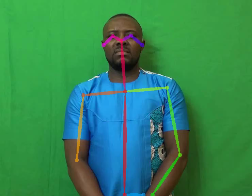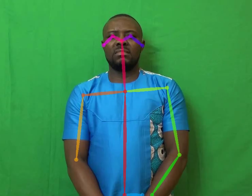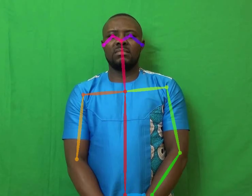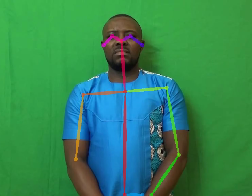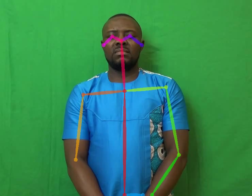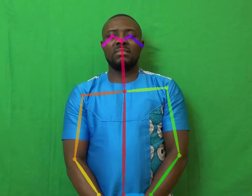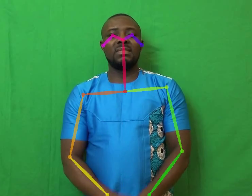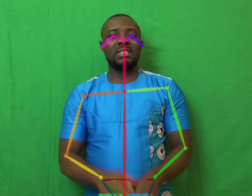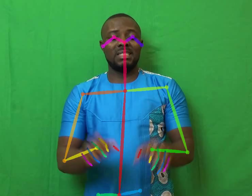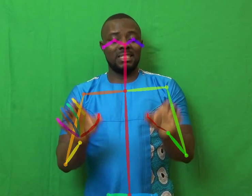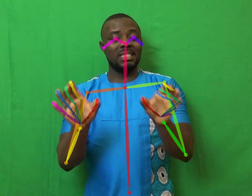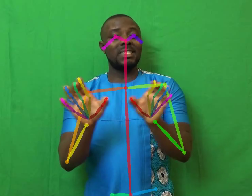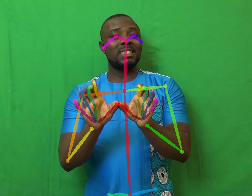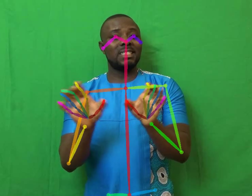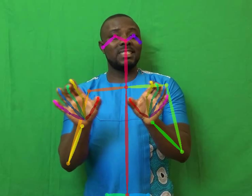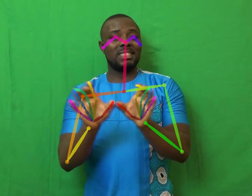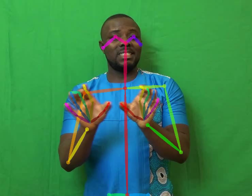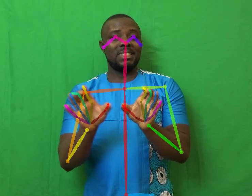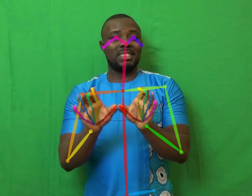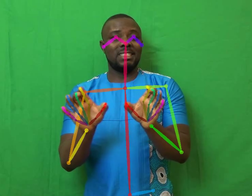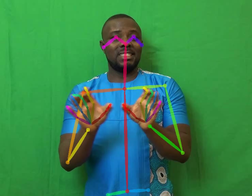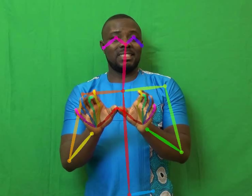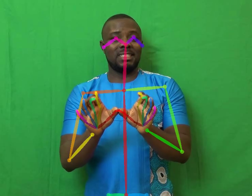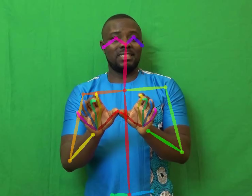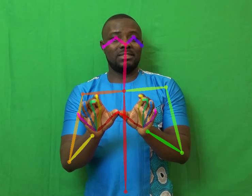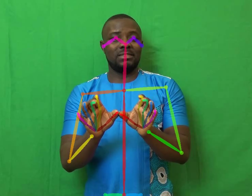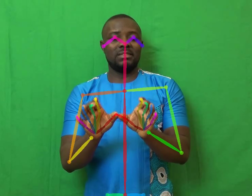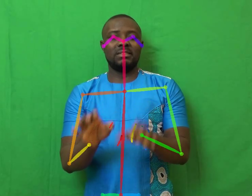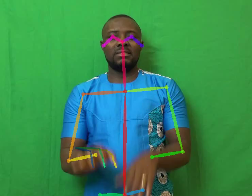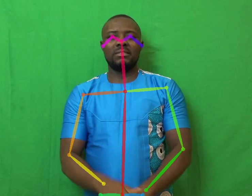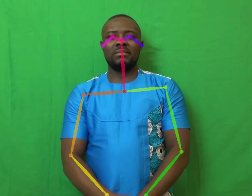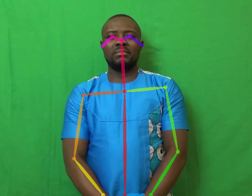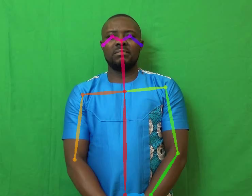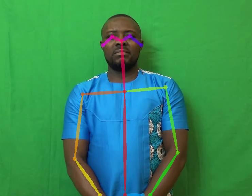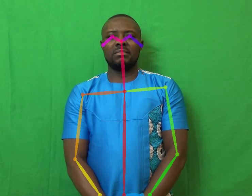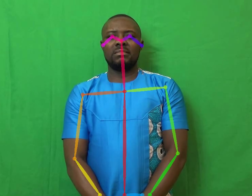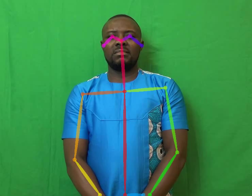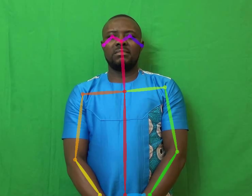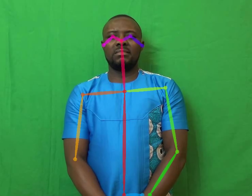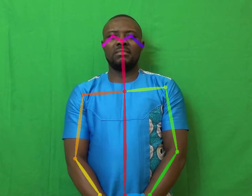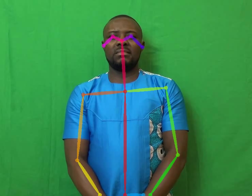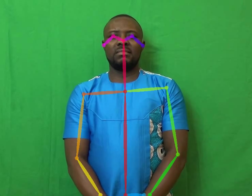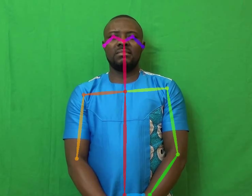certificate